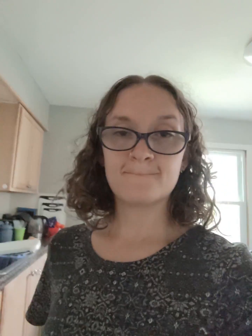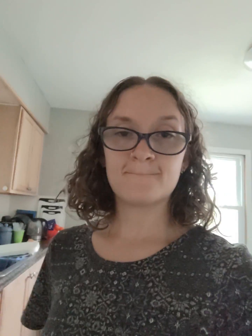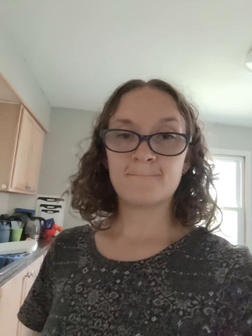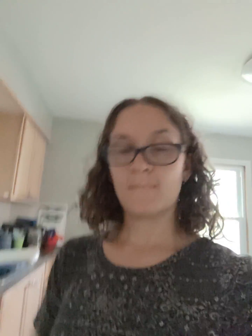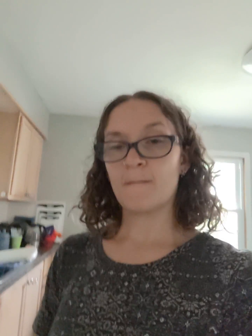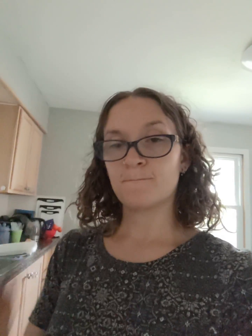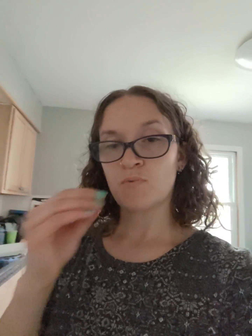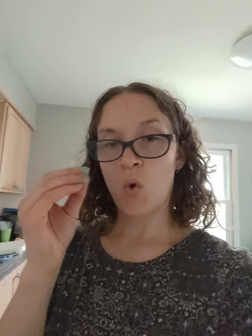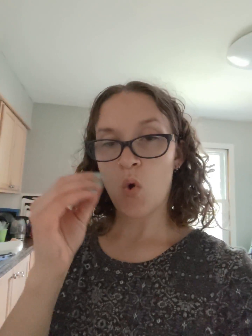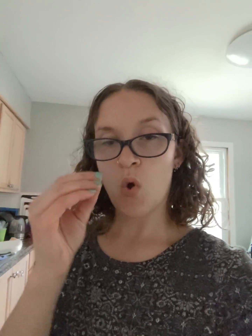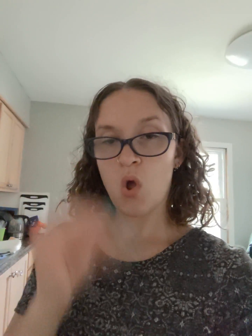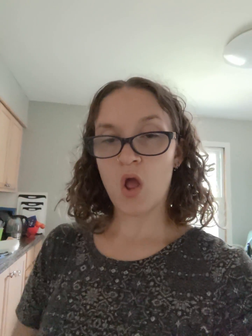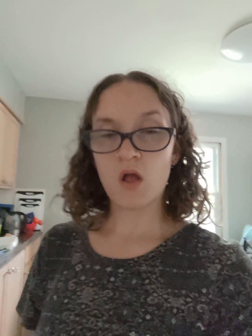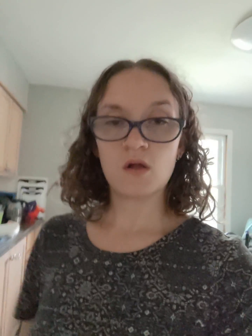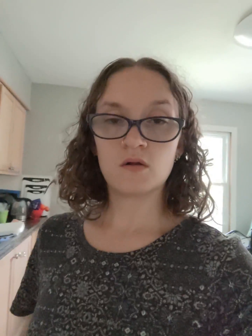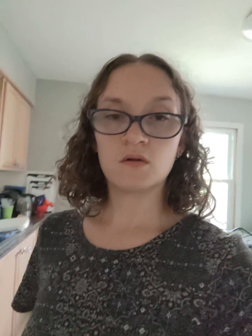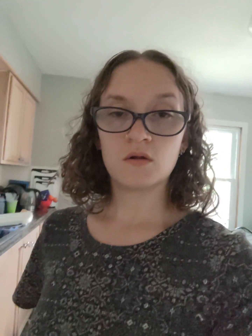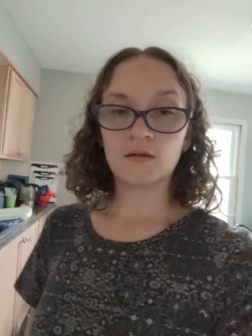more